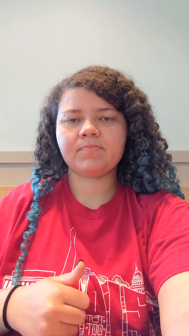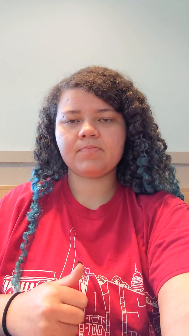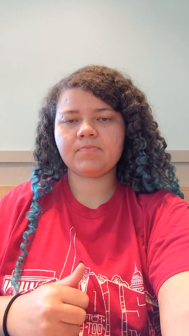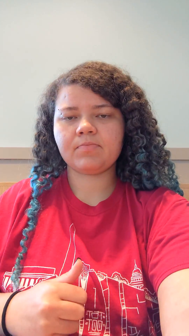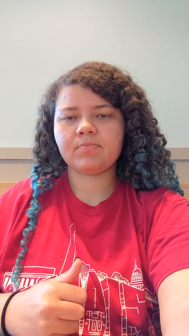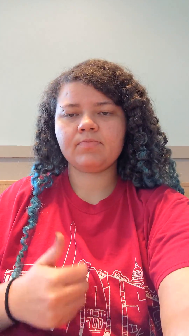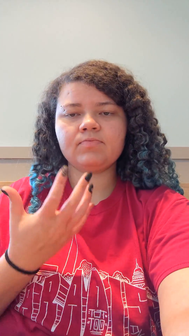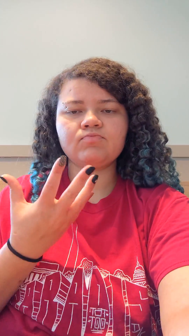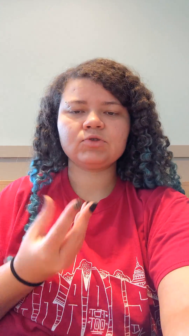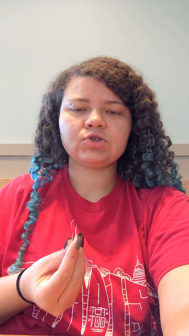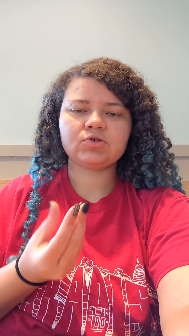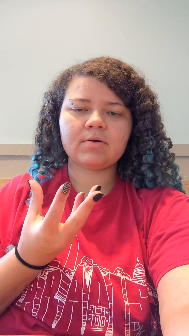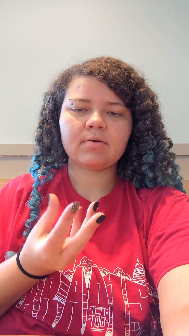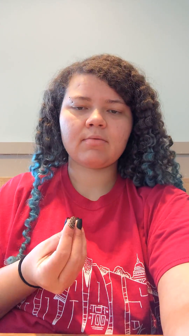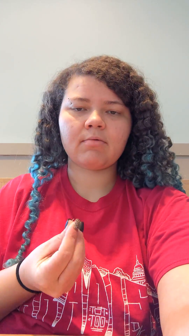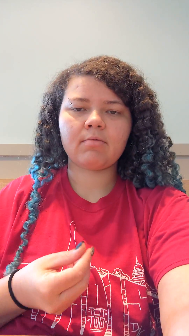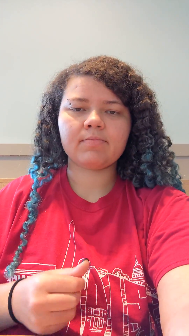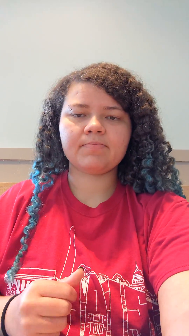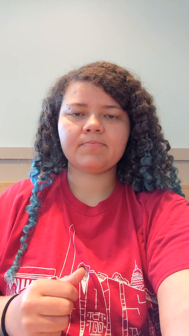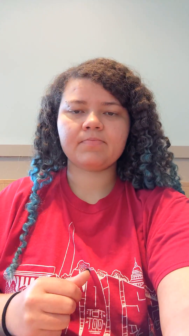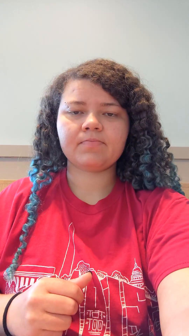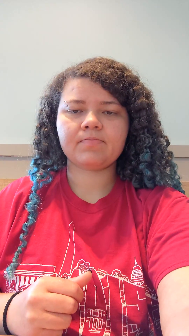gentle